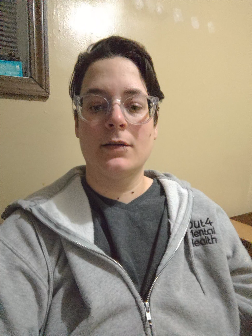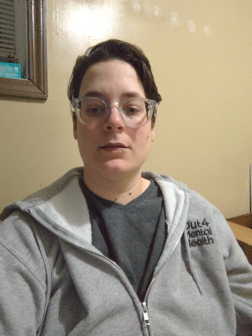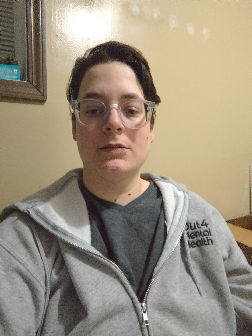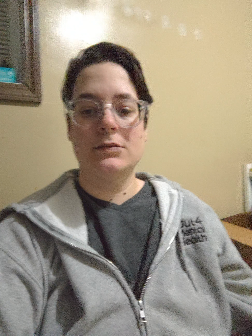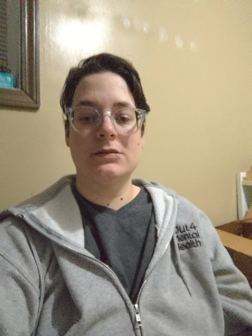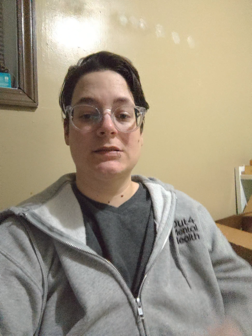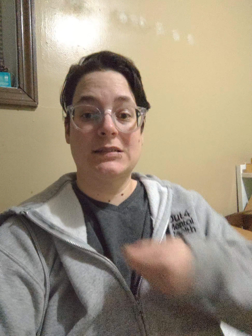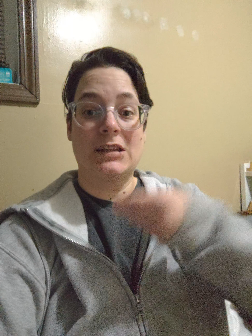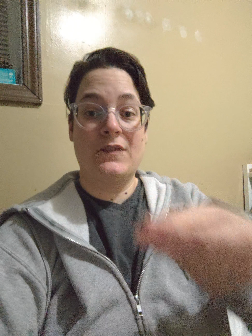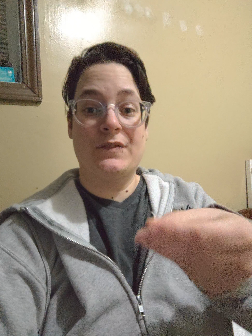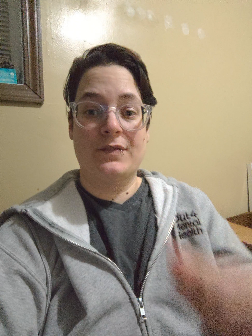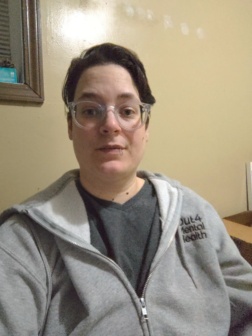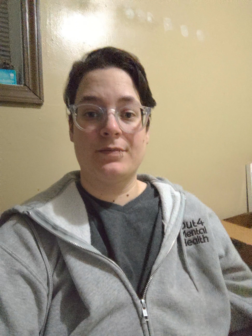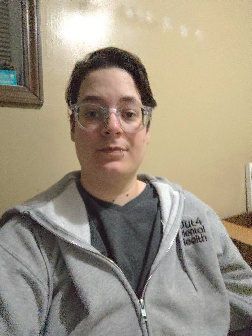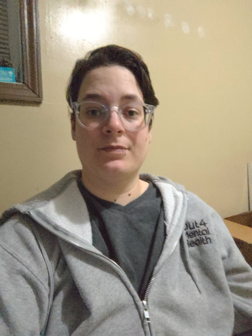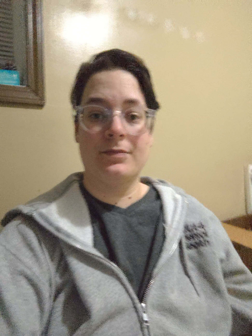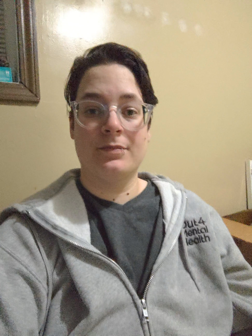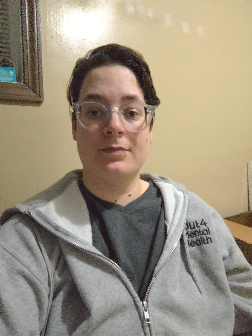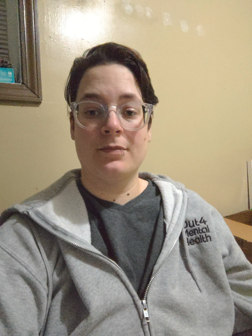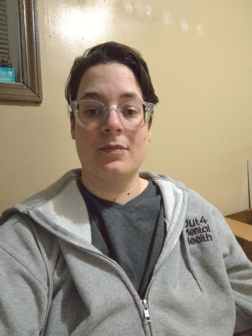give